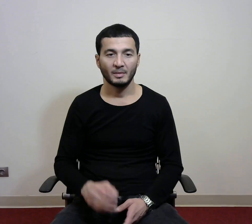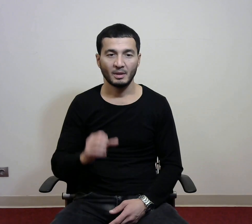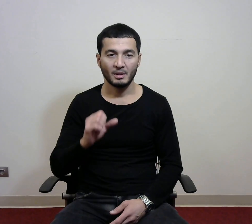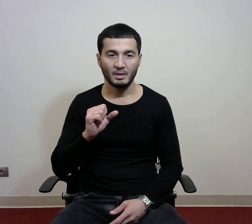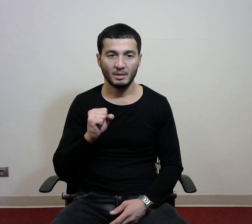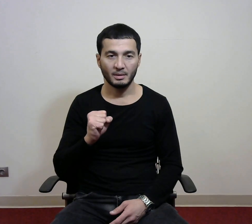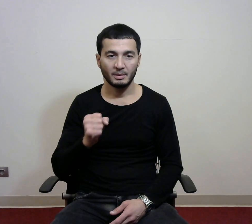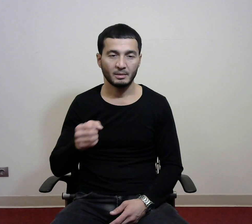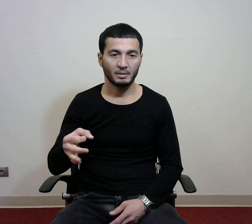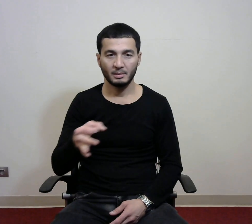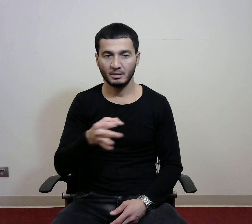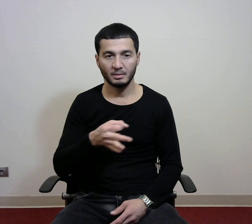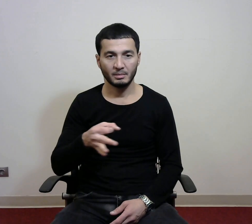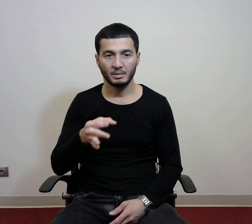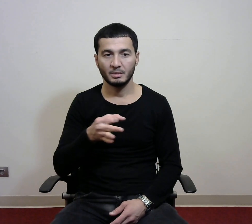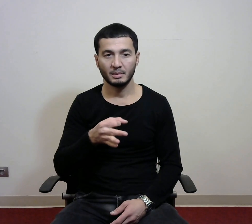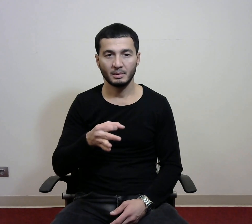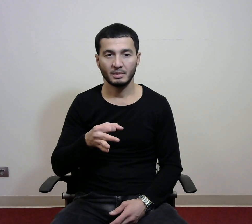abşeron rayon